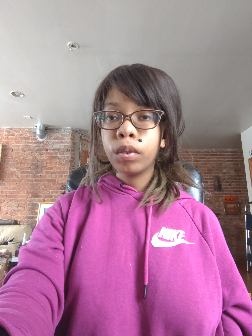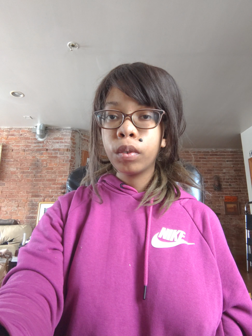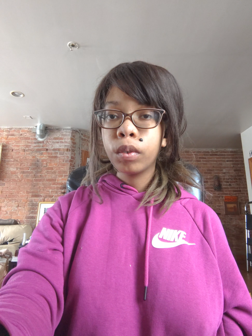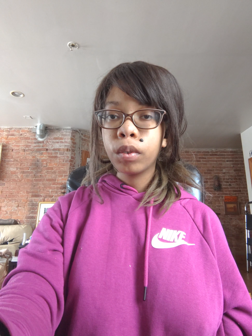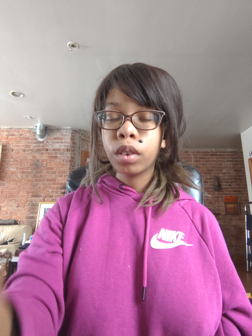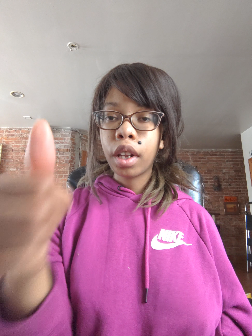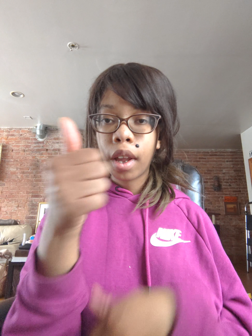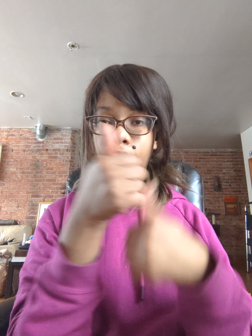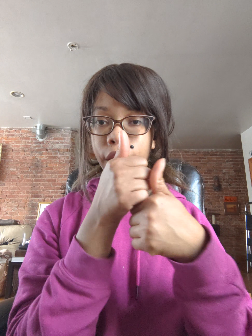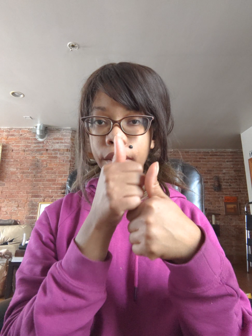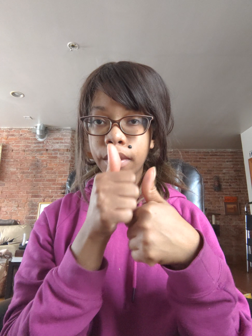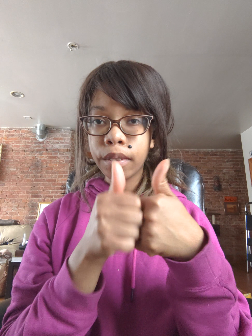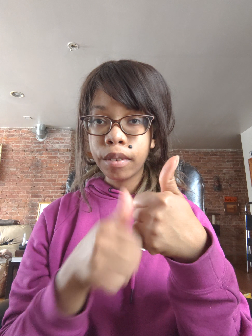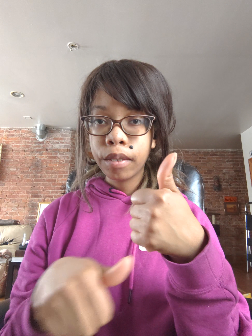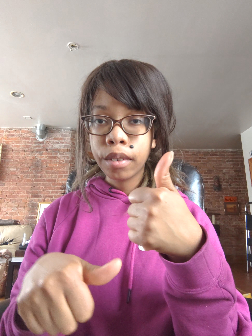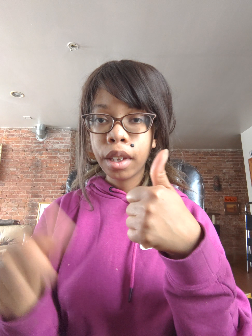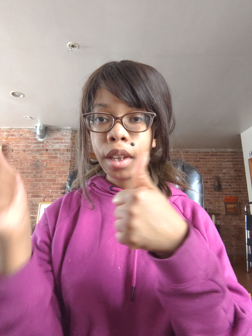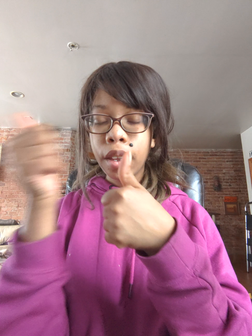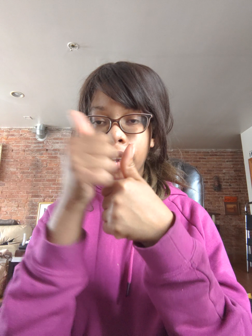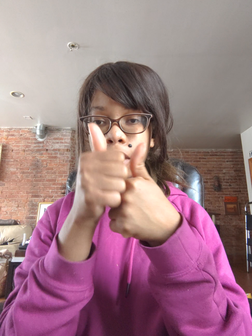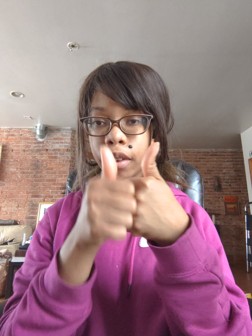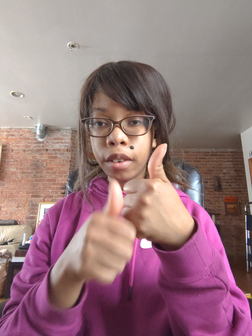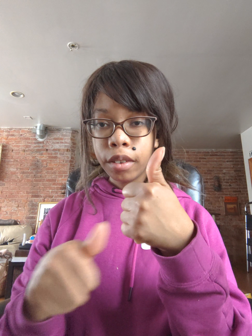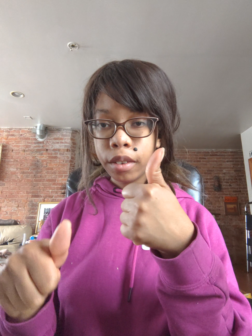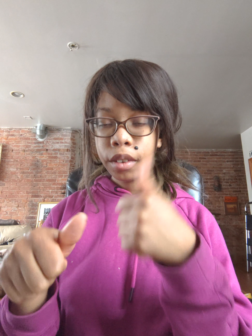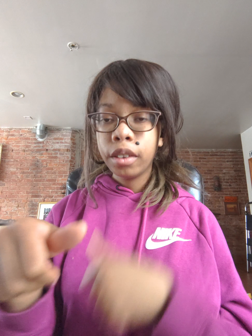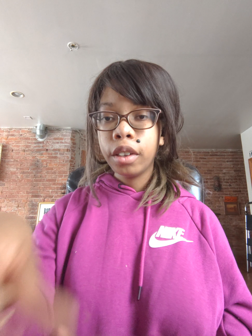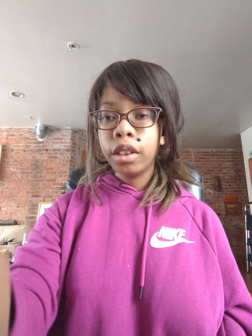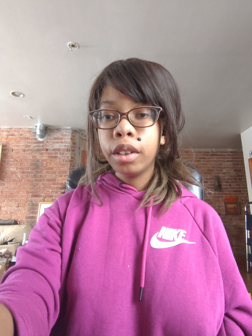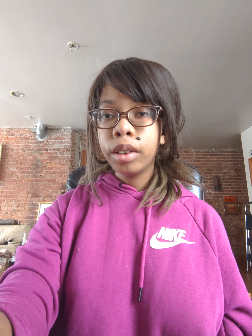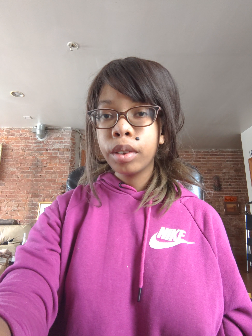every